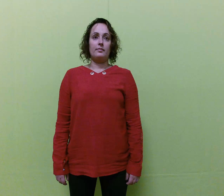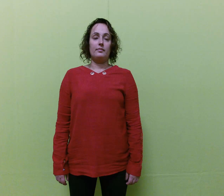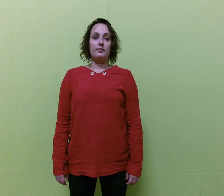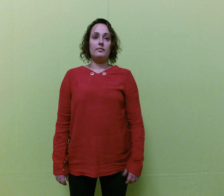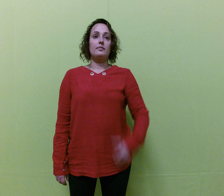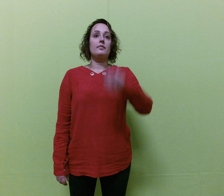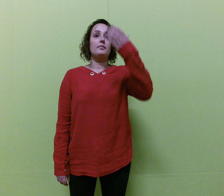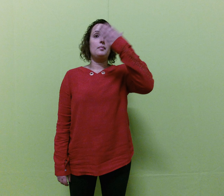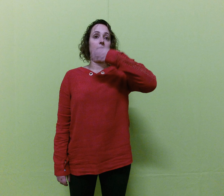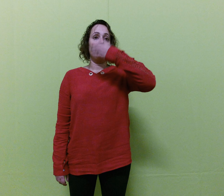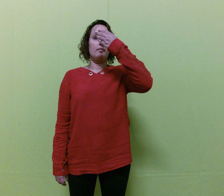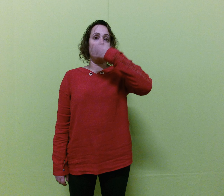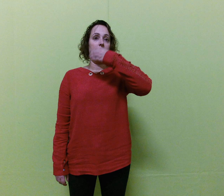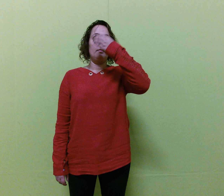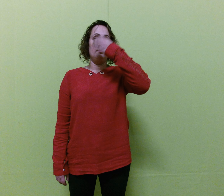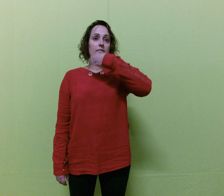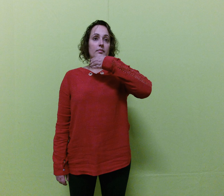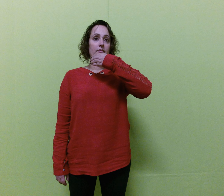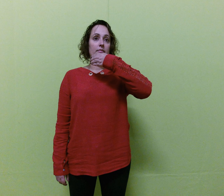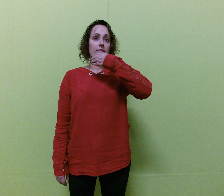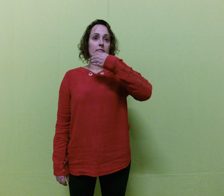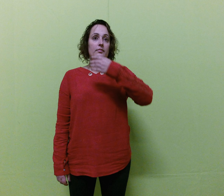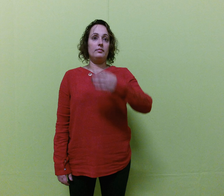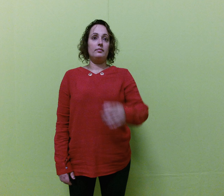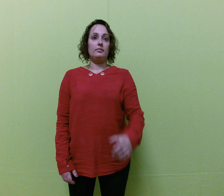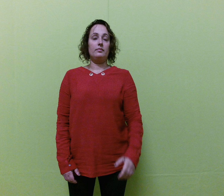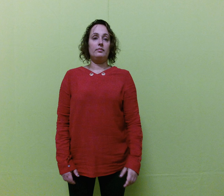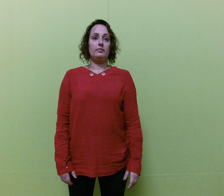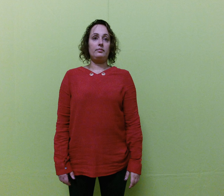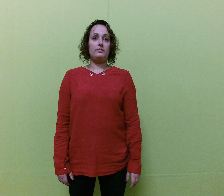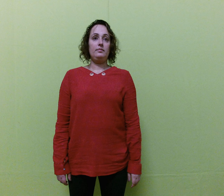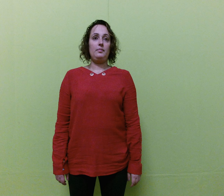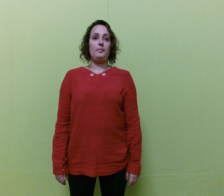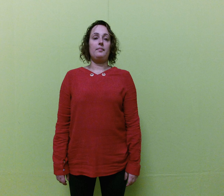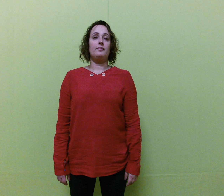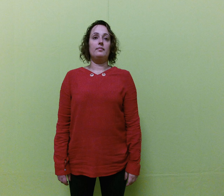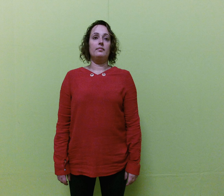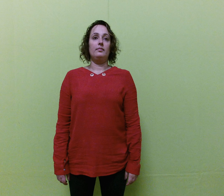maçã